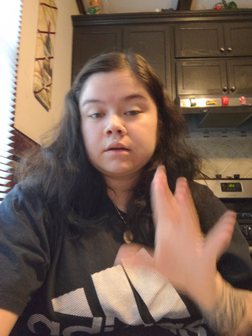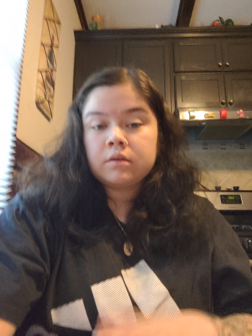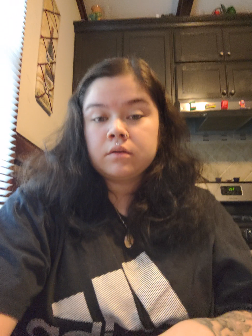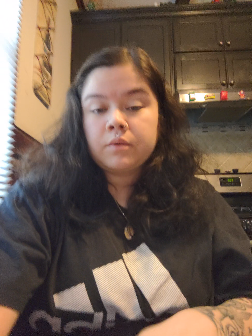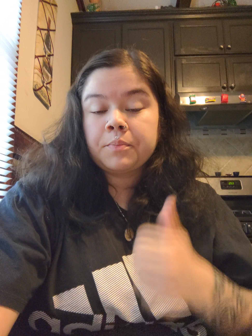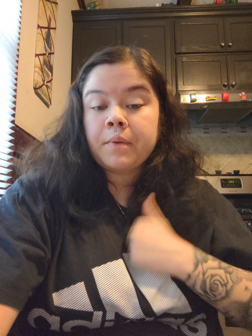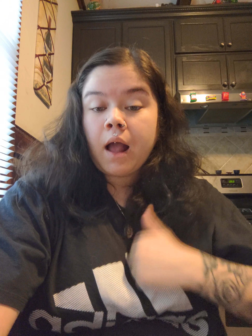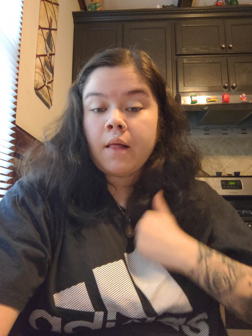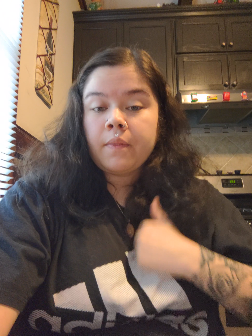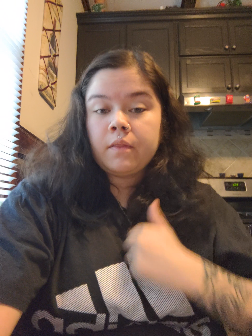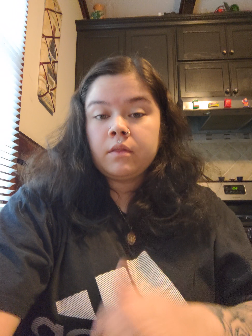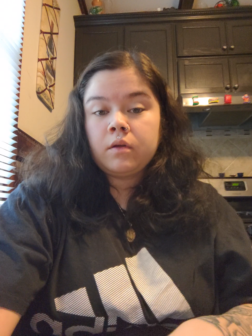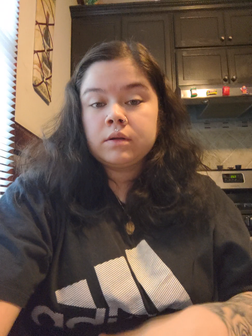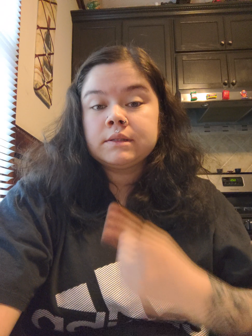bath